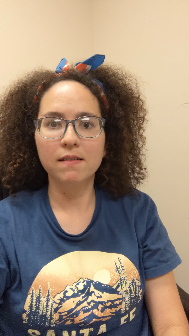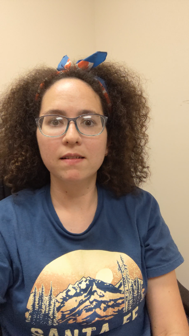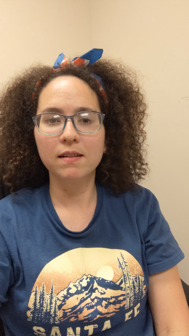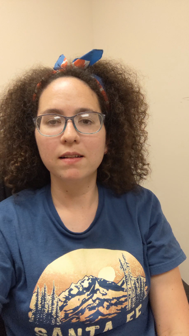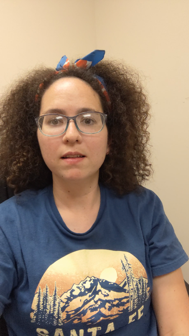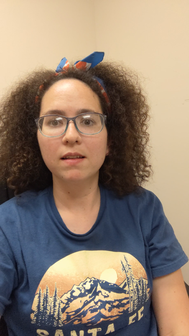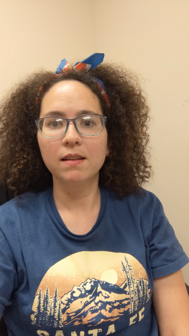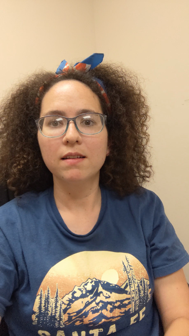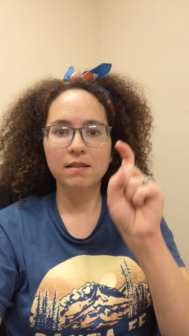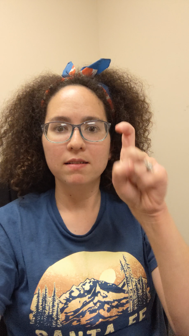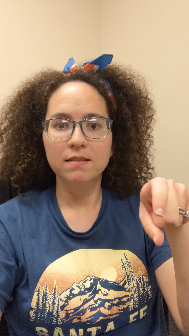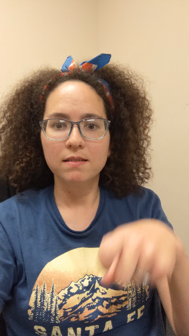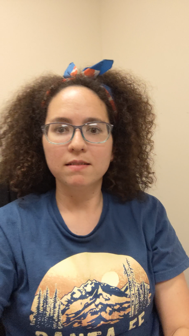must